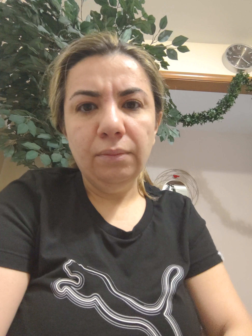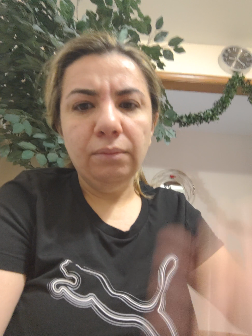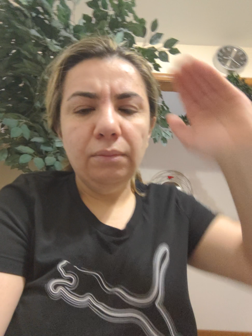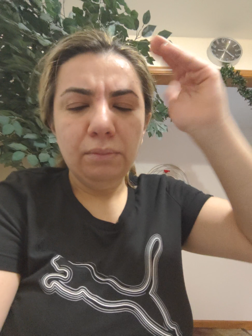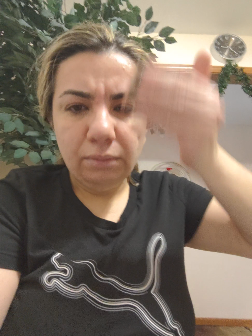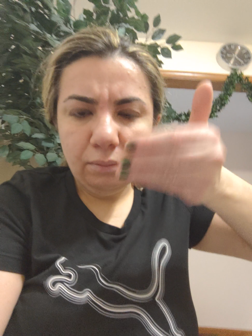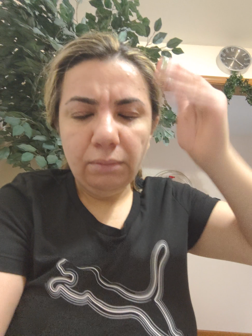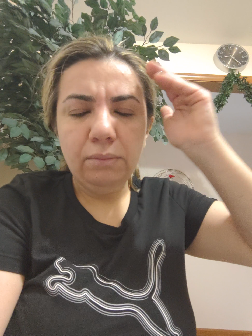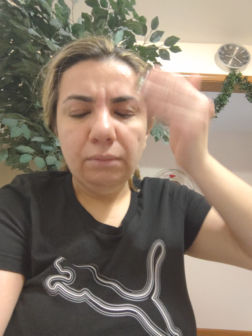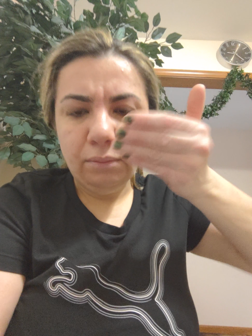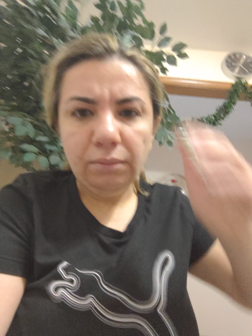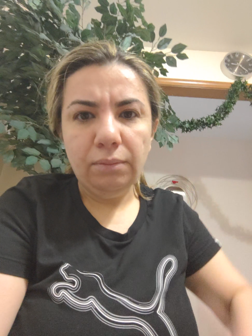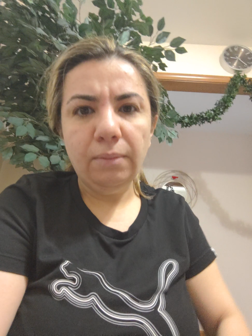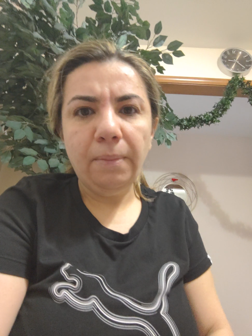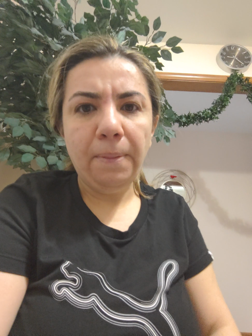sleepy